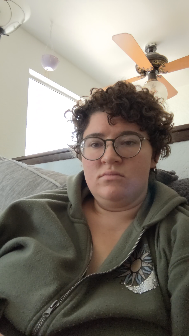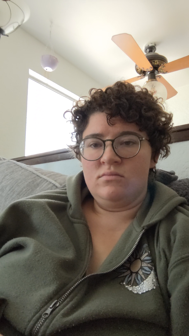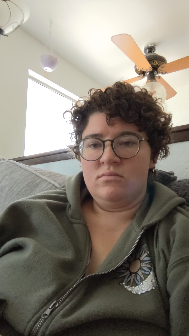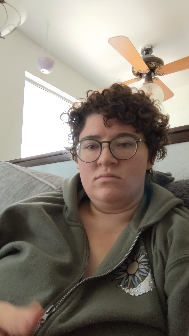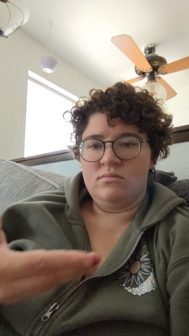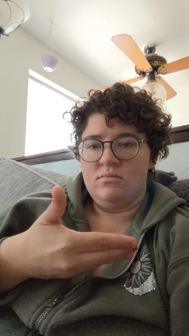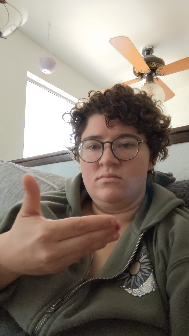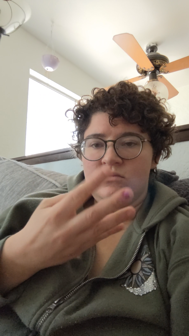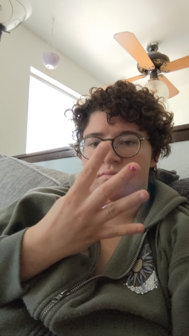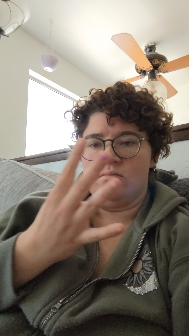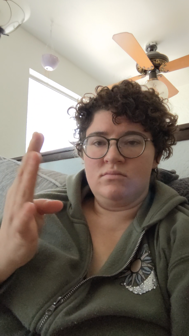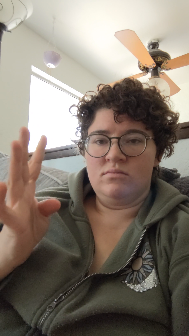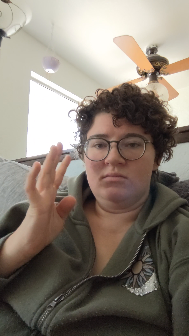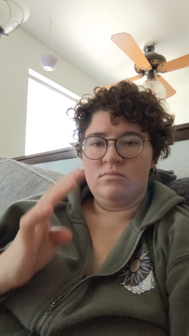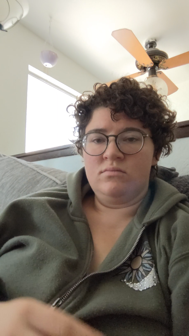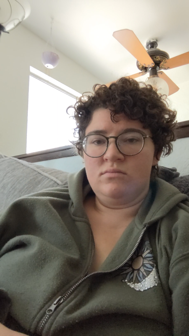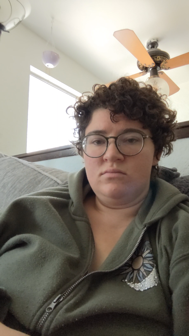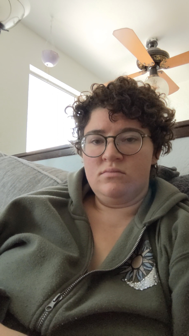crib